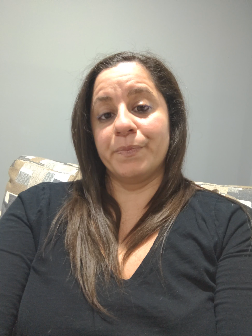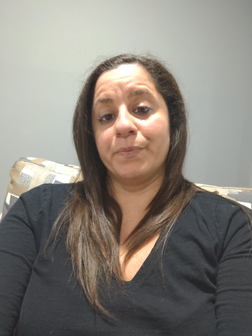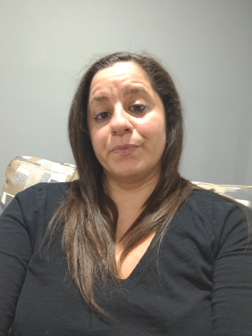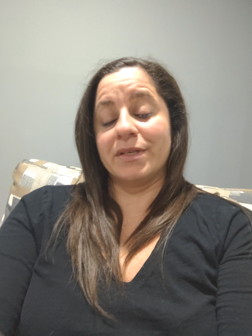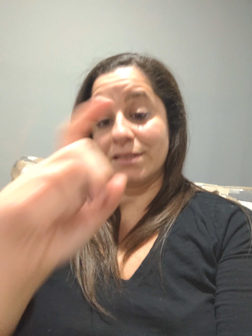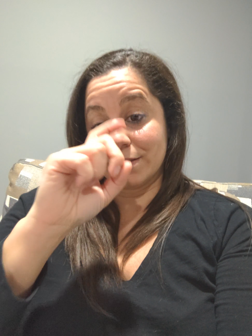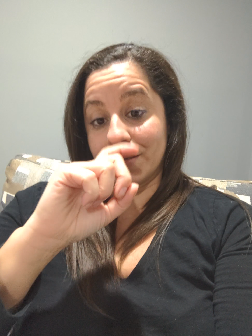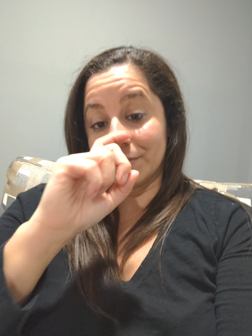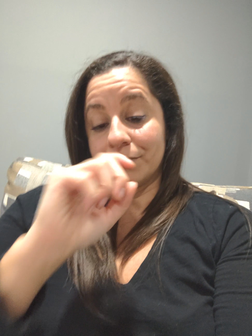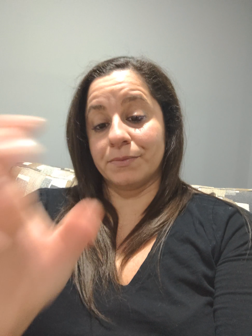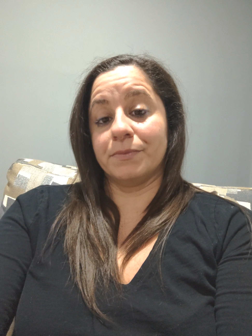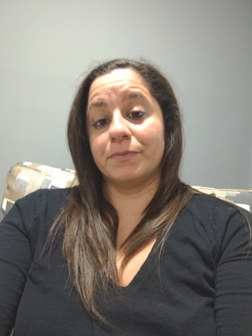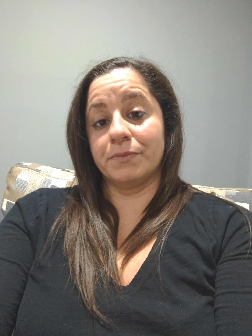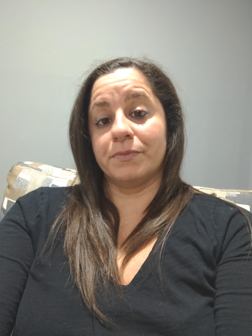doll